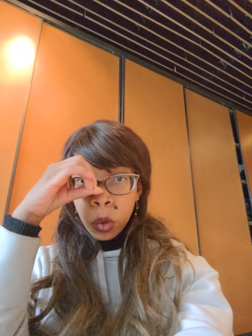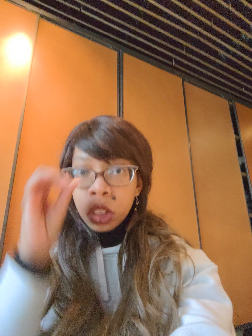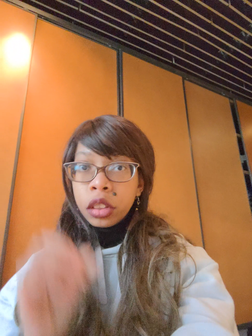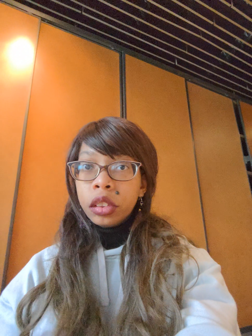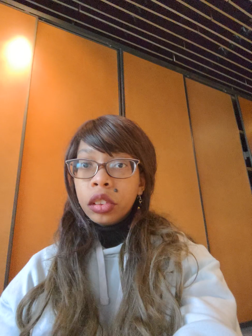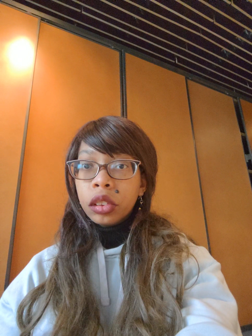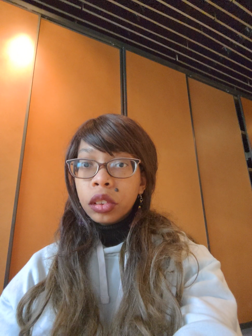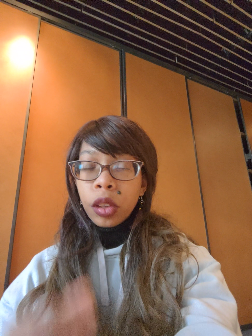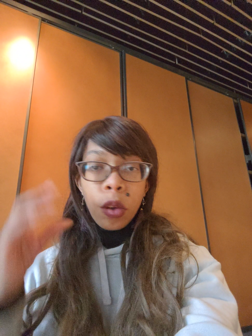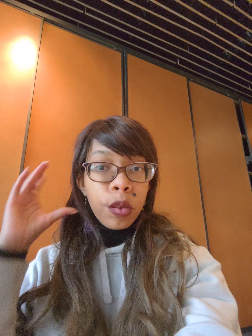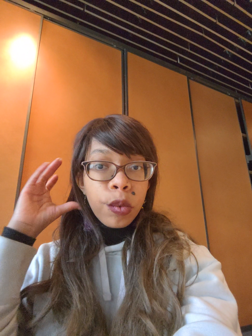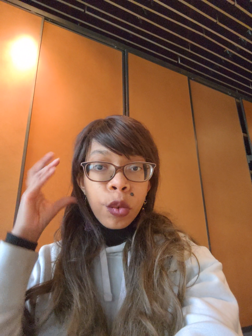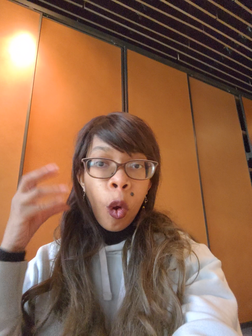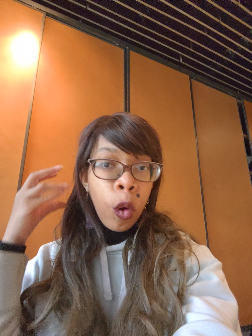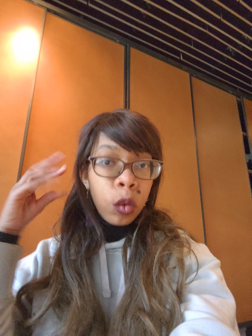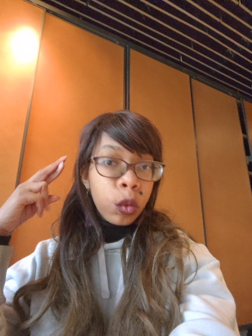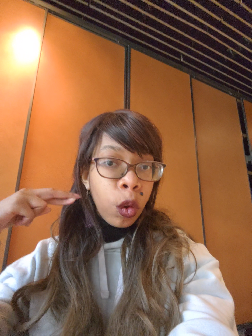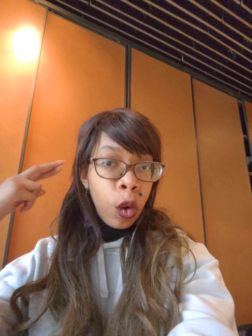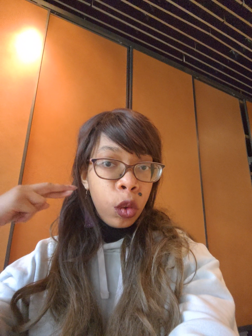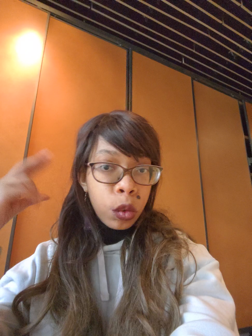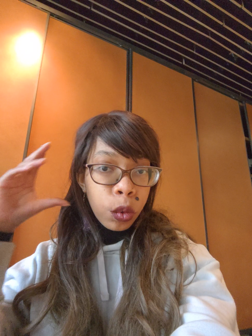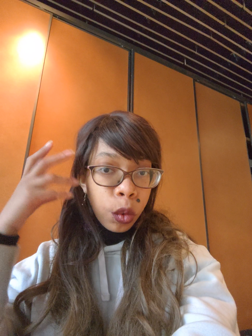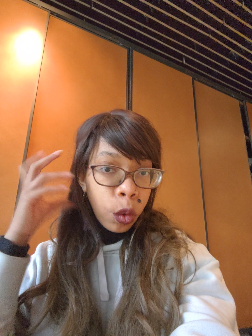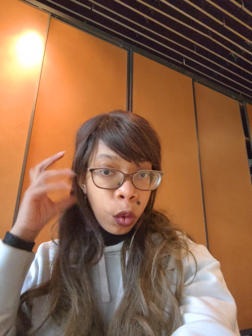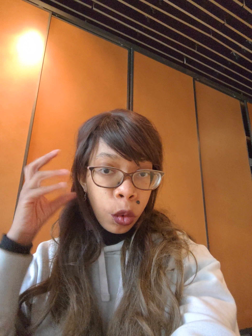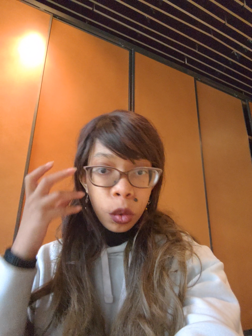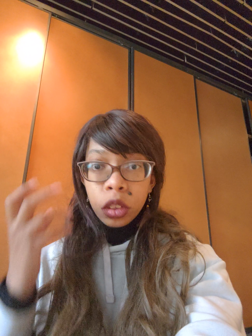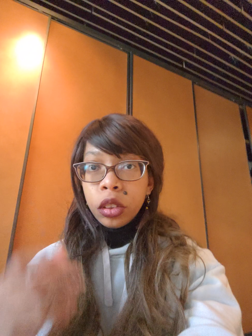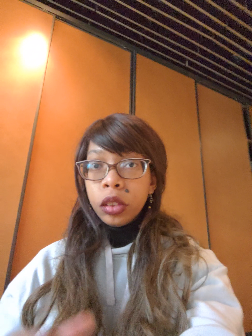radio